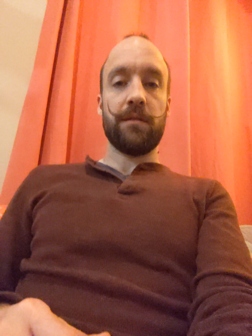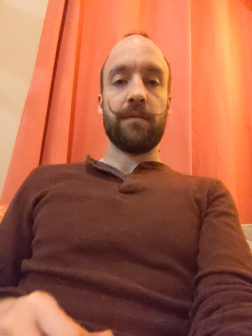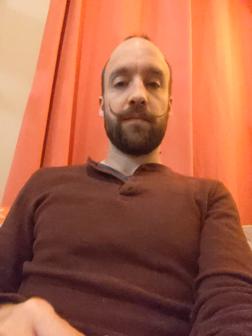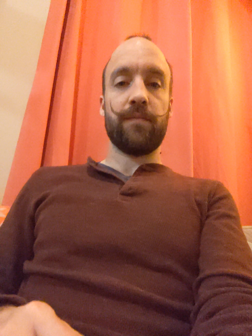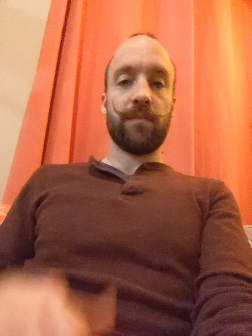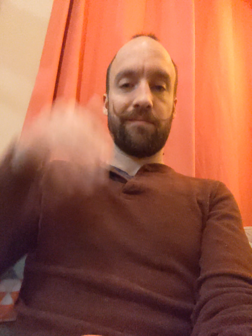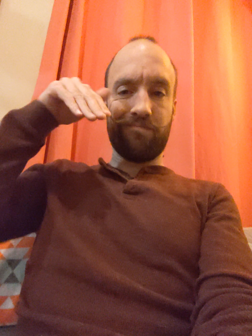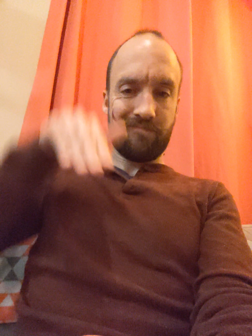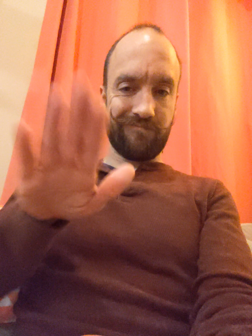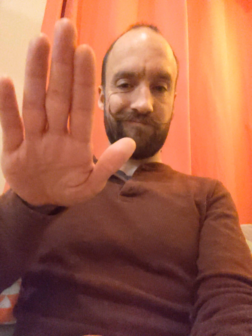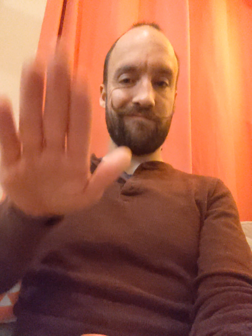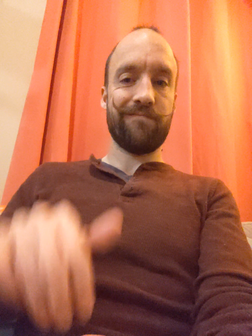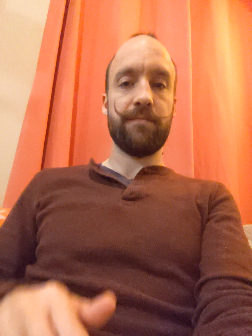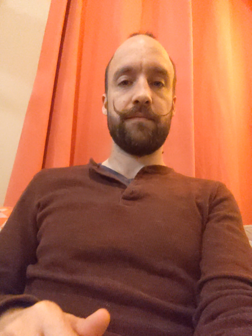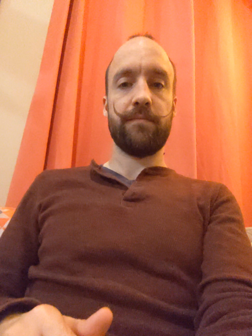into